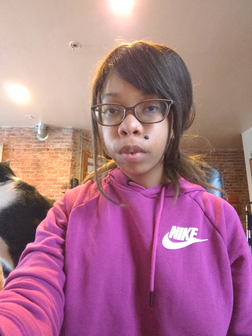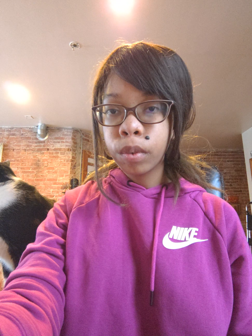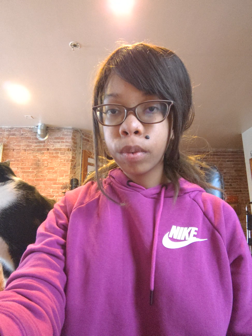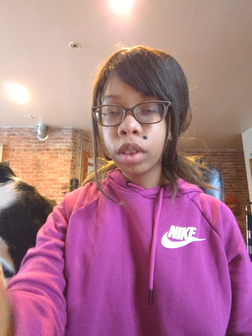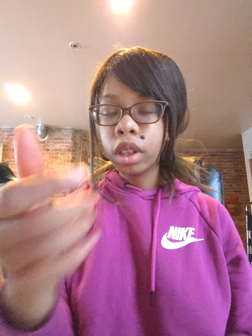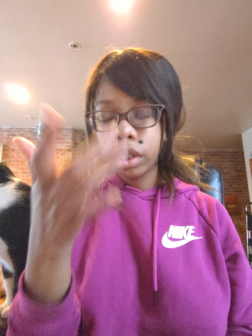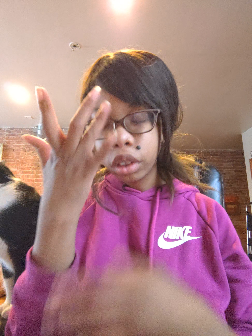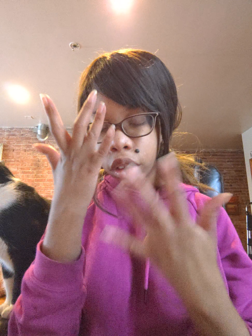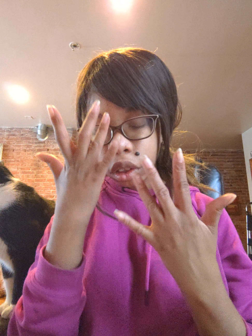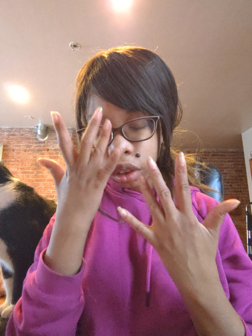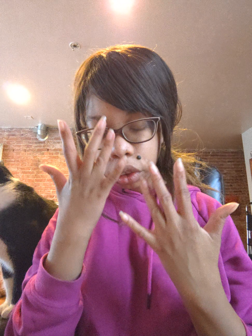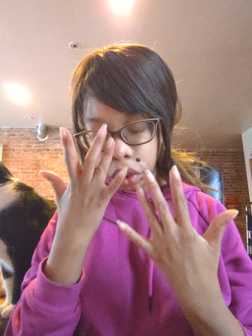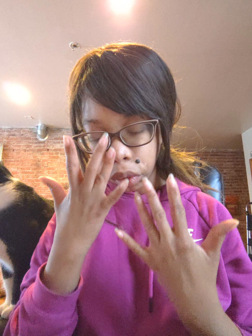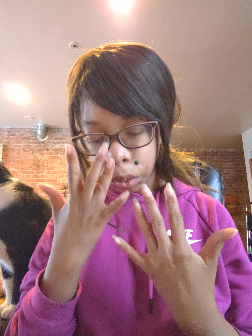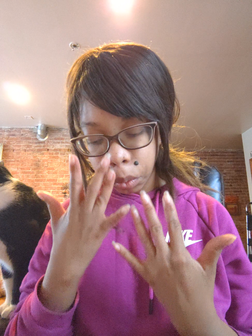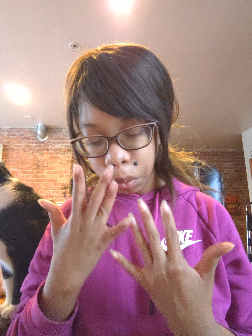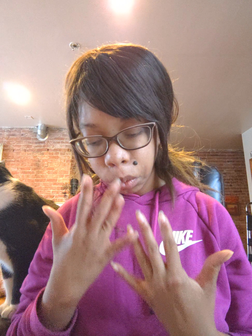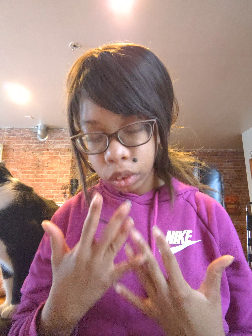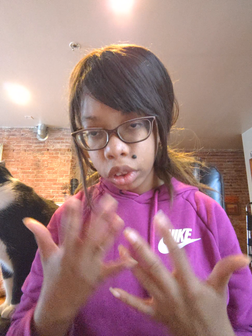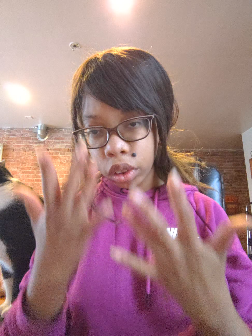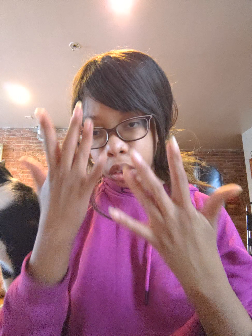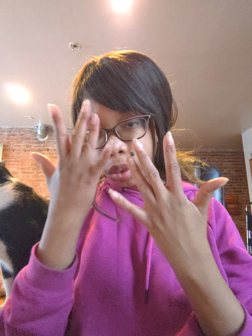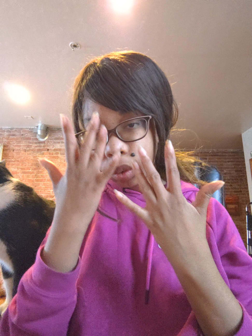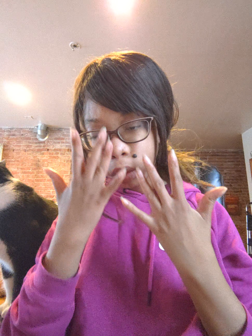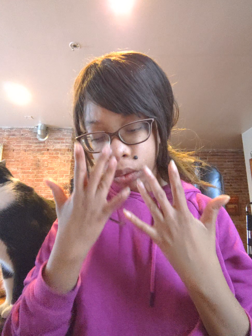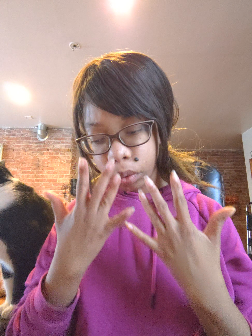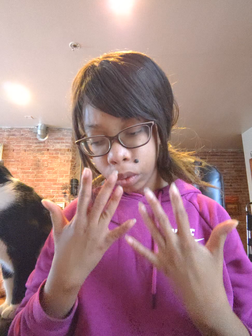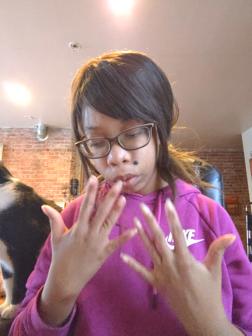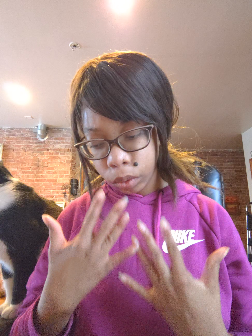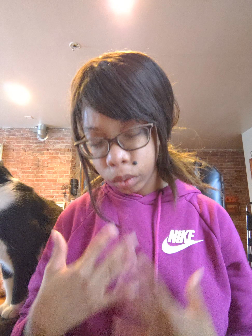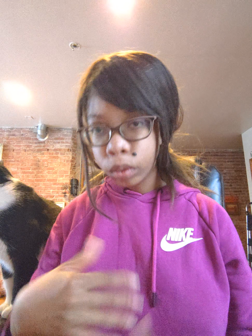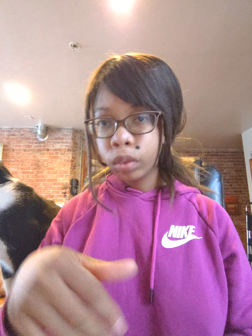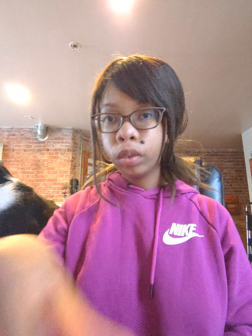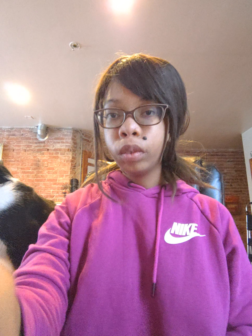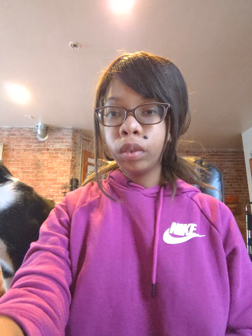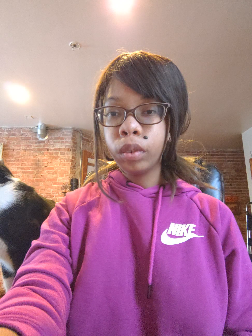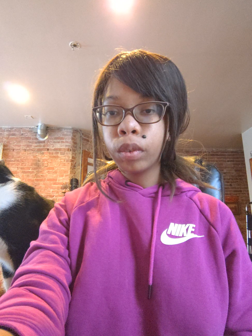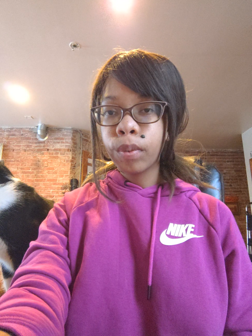sad